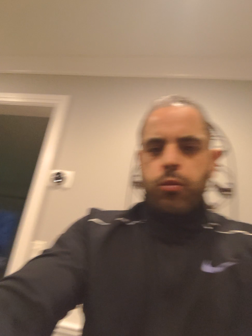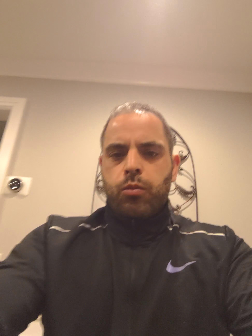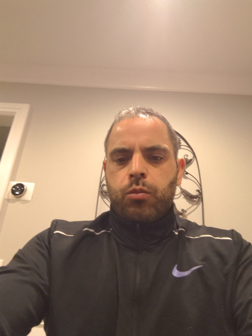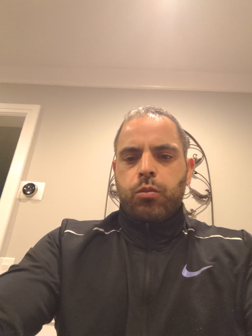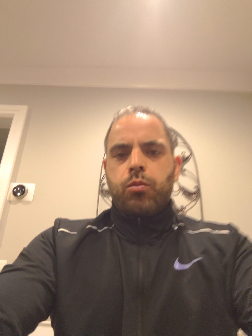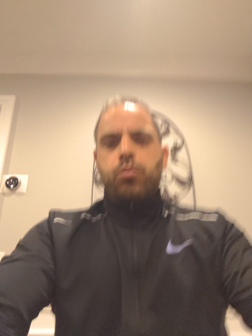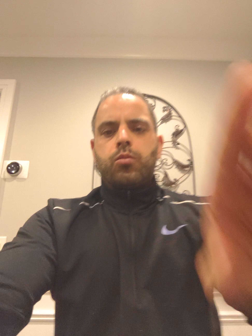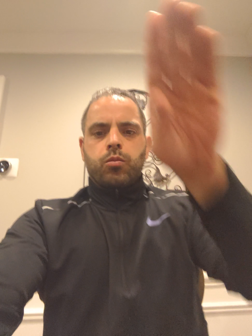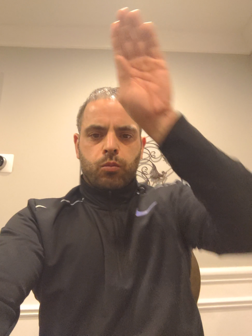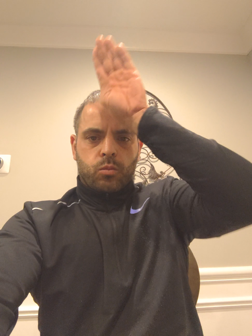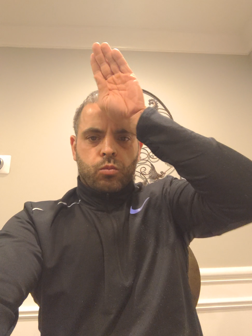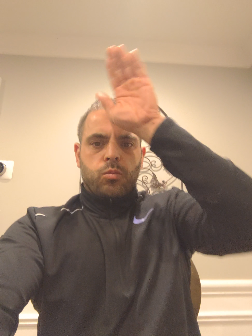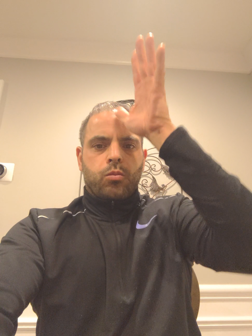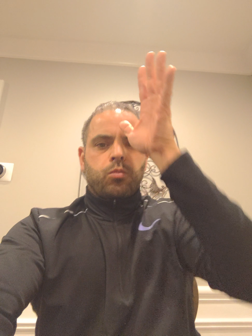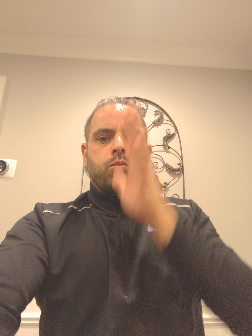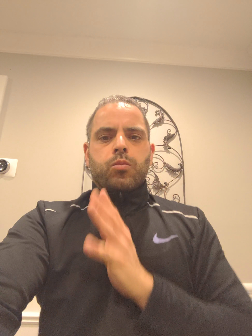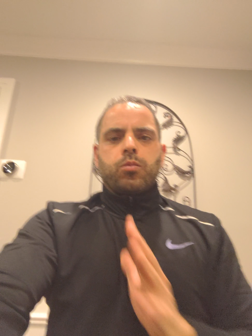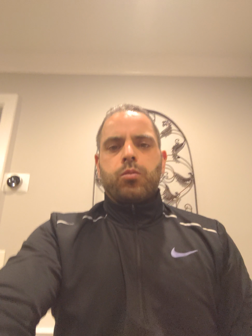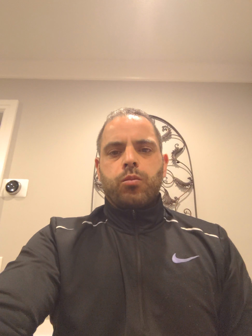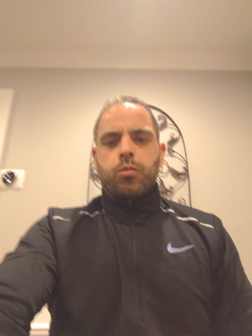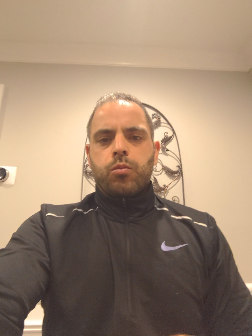fireman